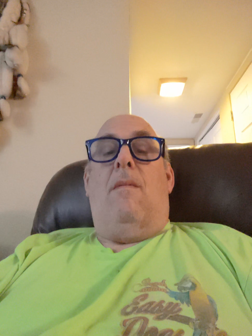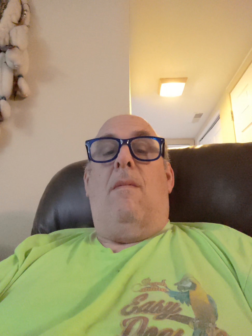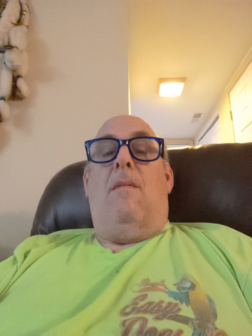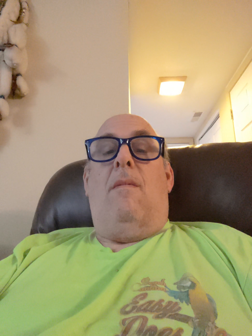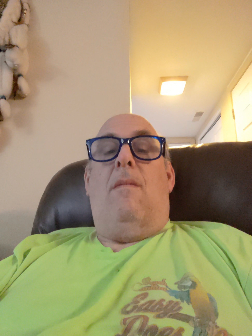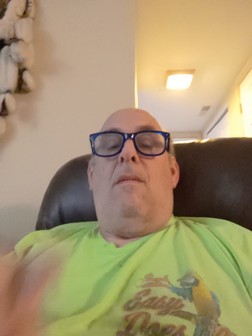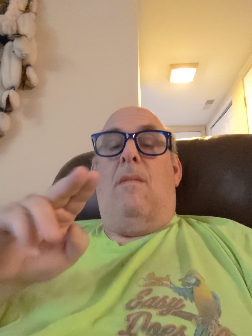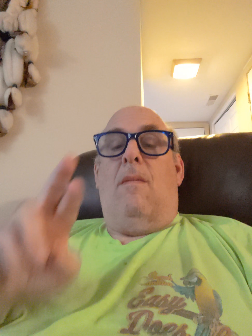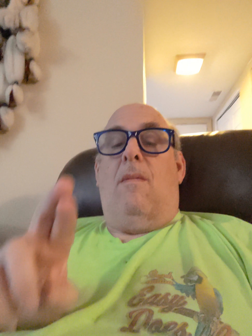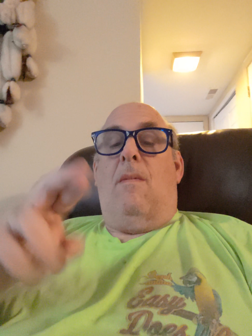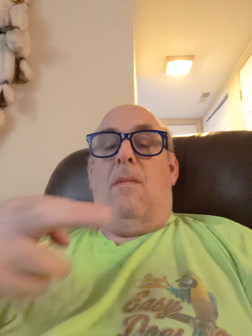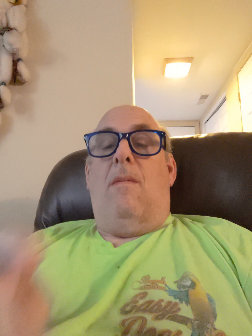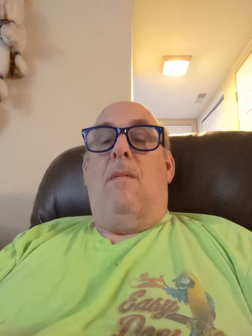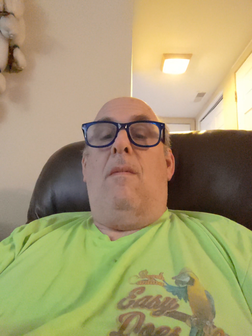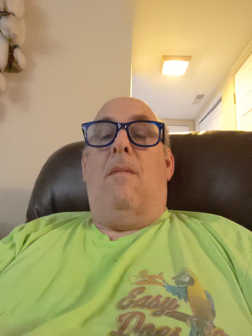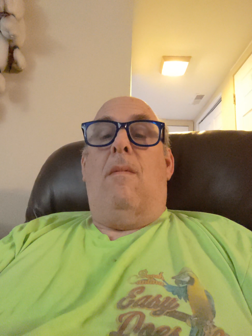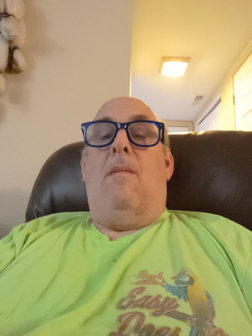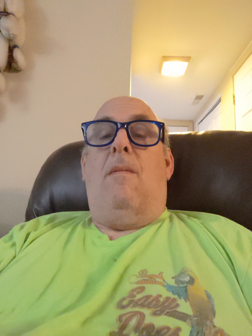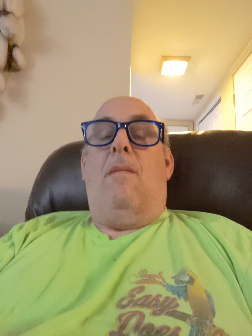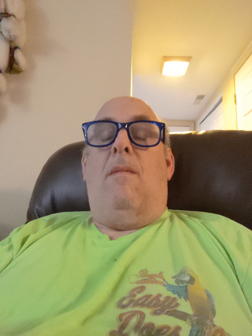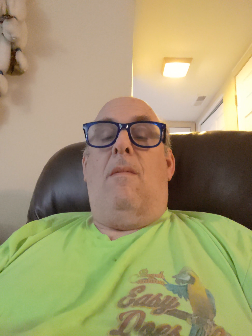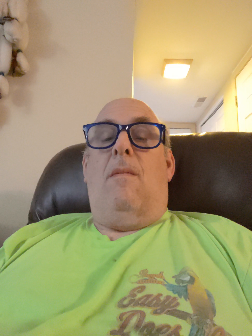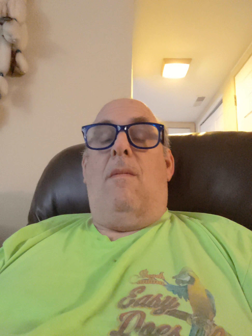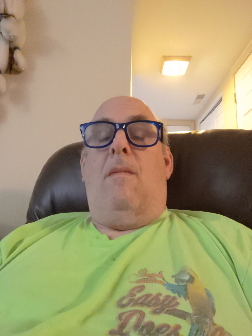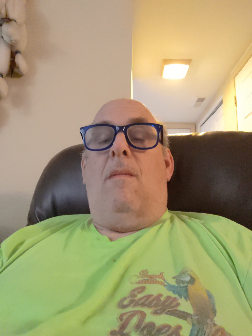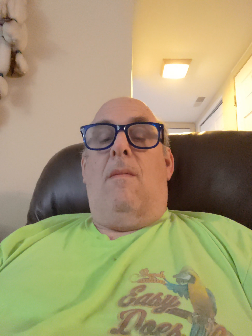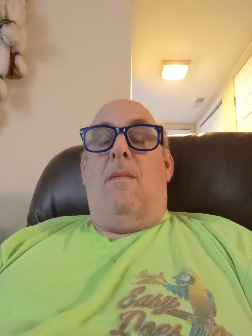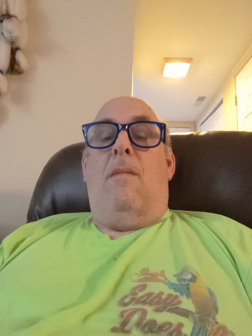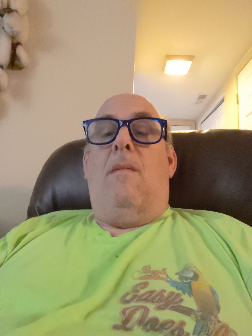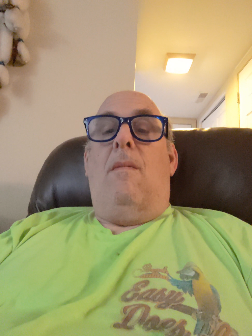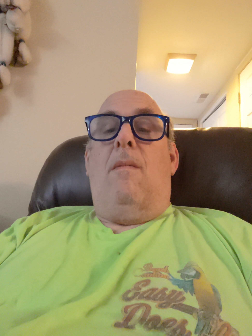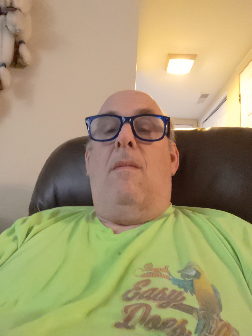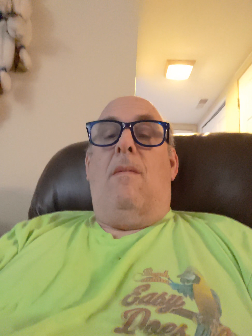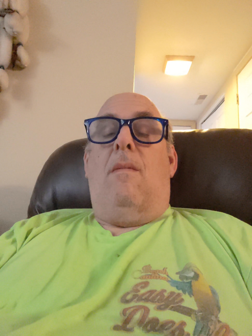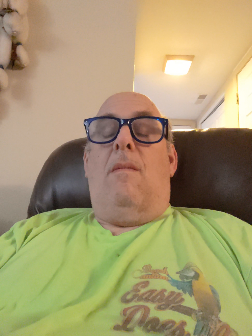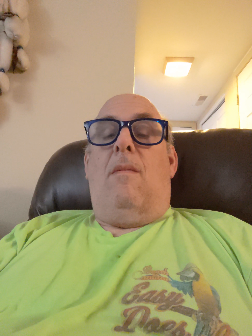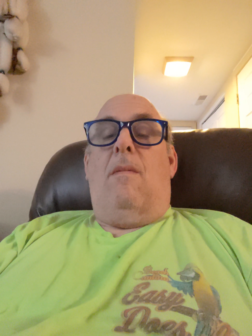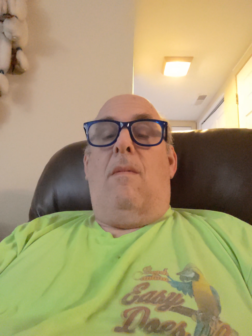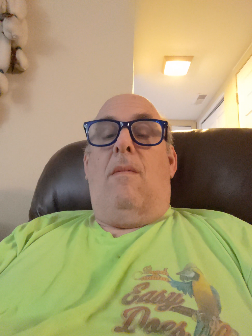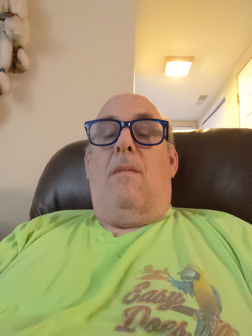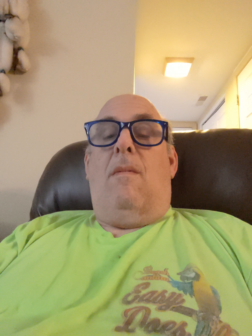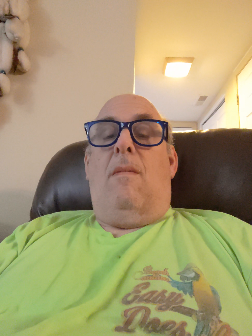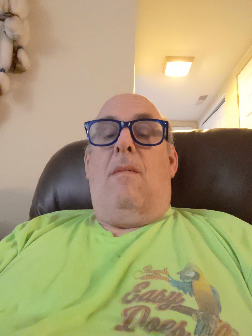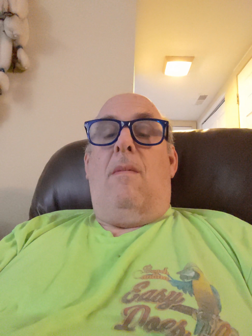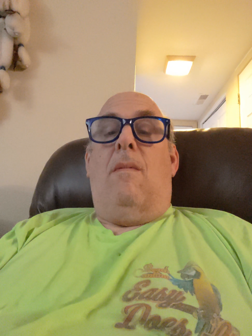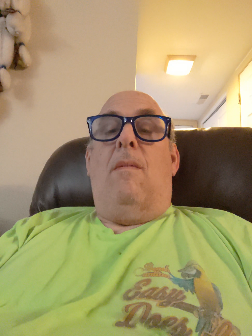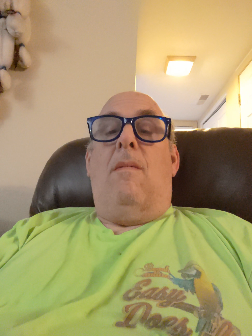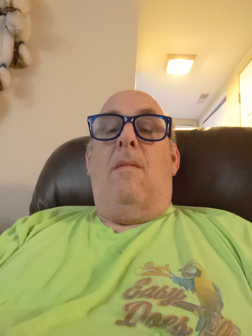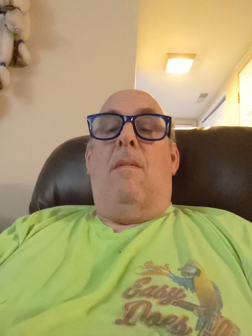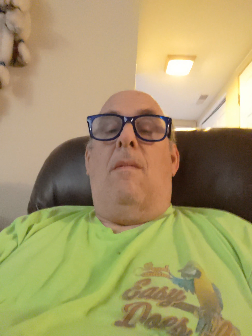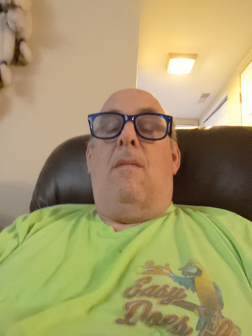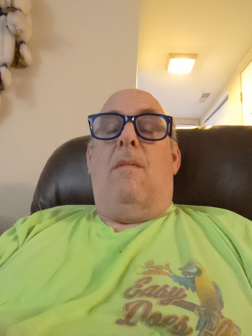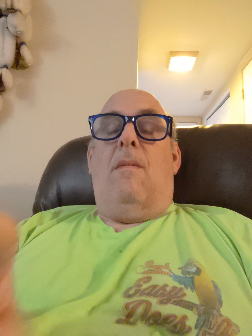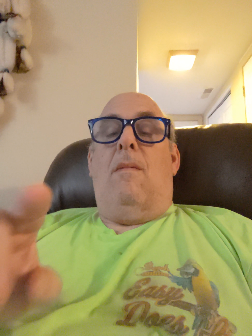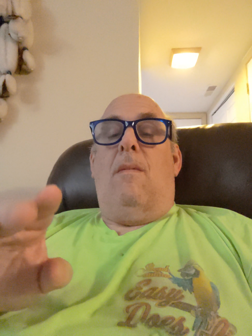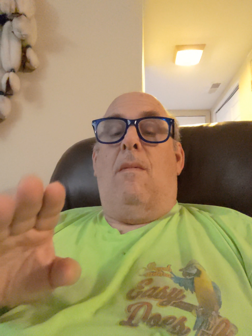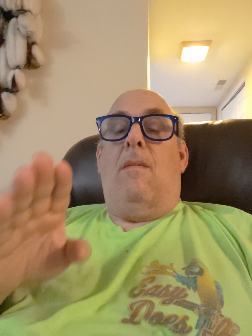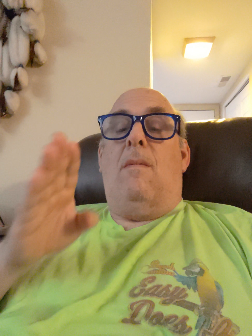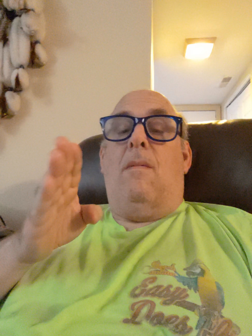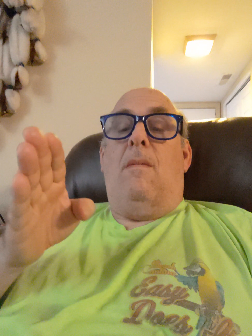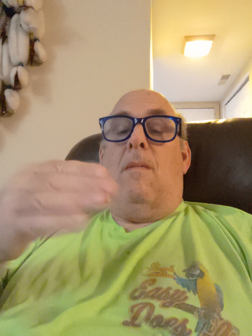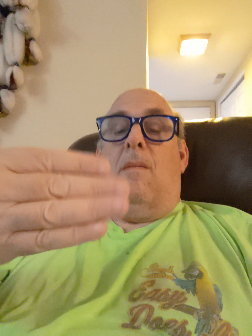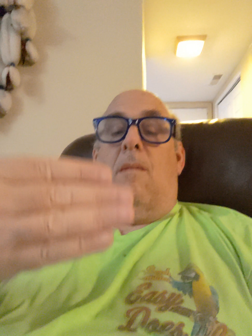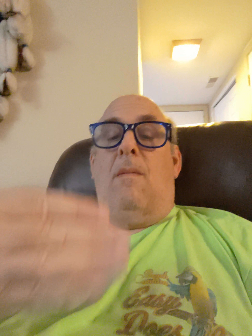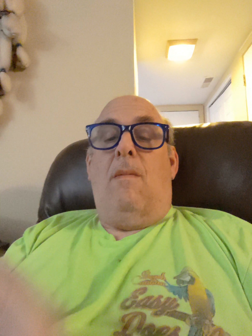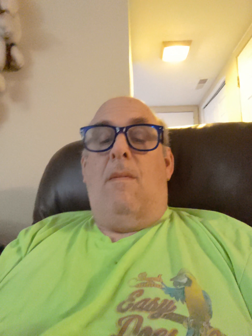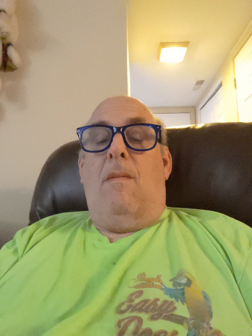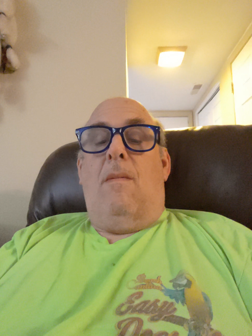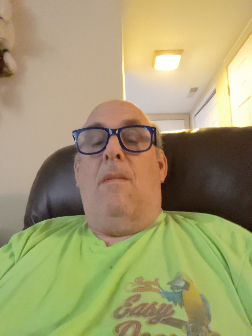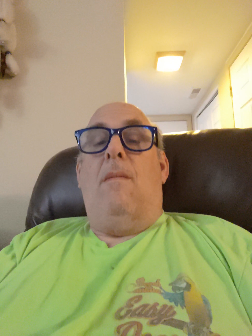room